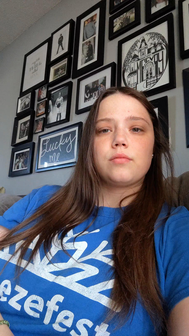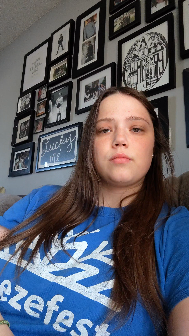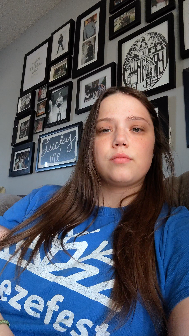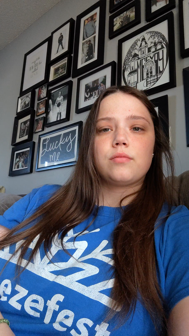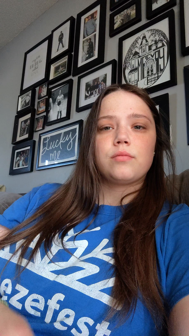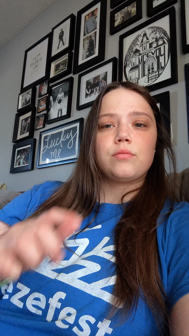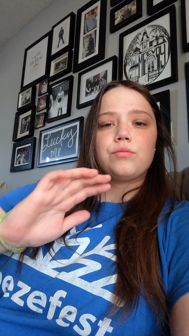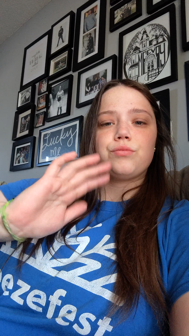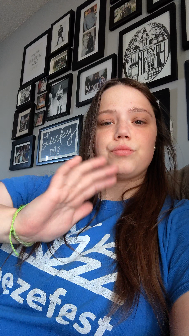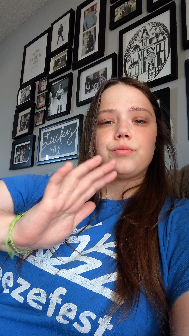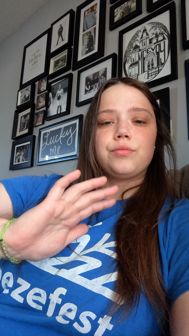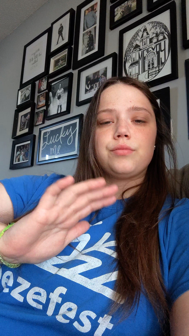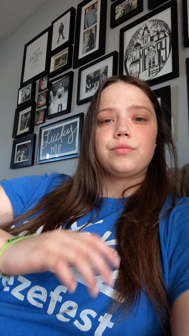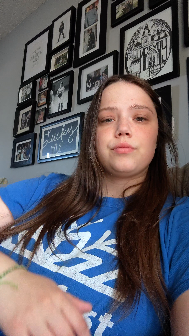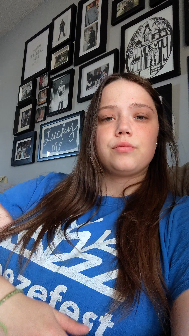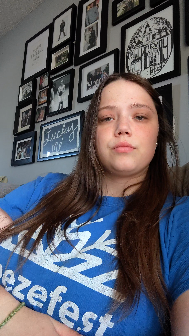cheese